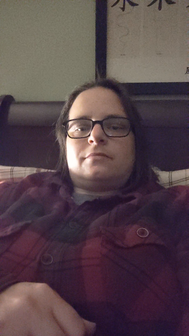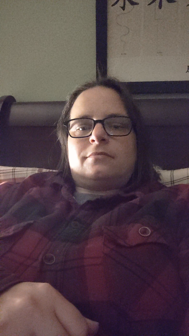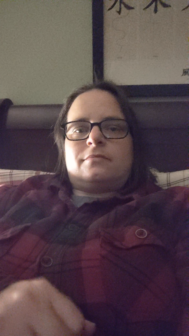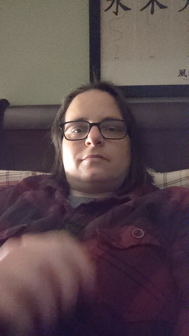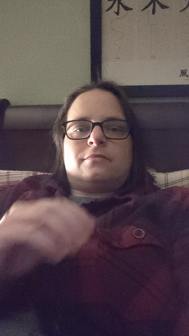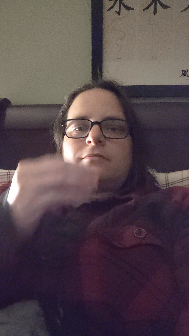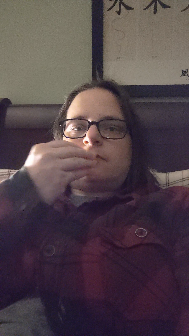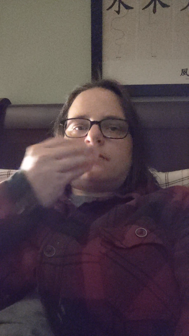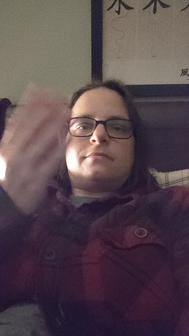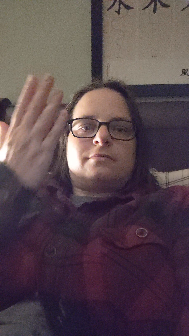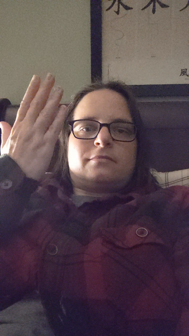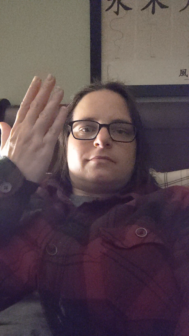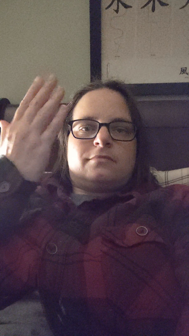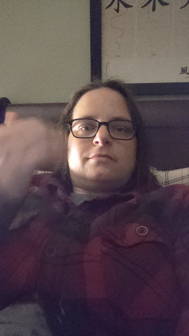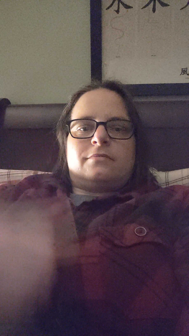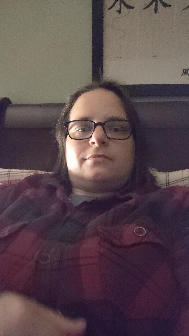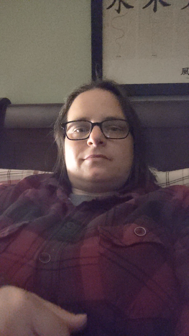breakfast